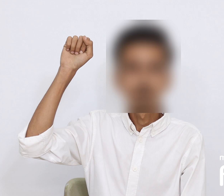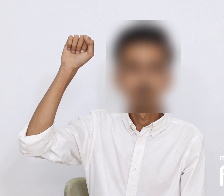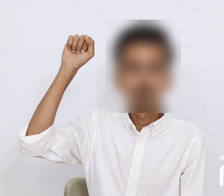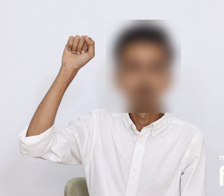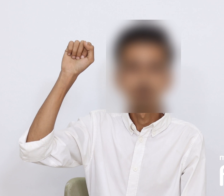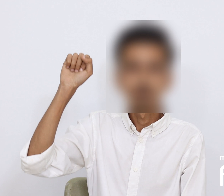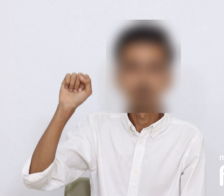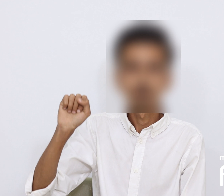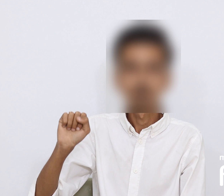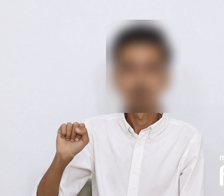آ